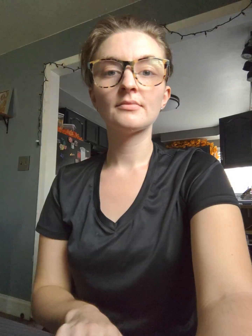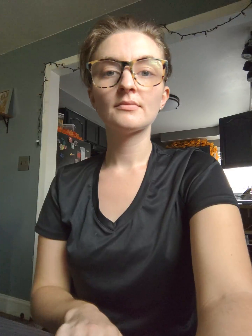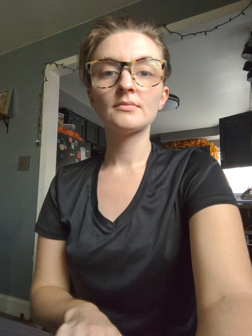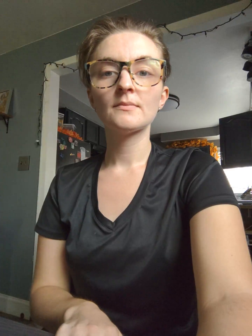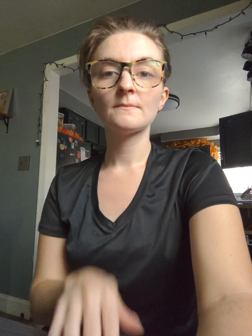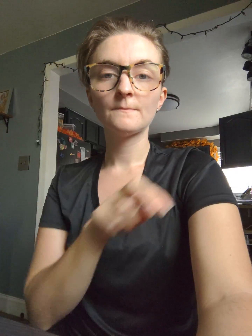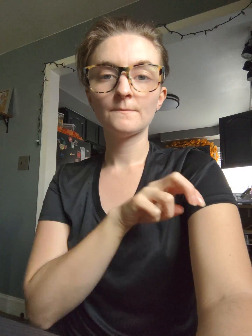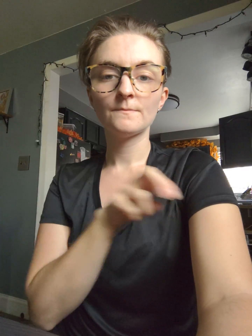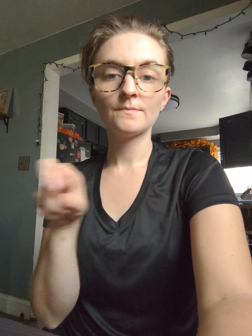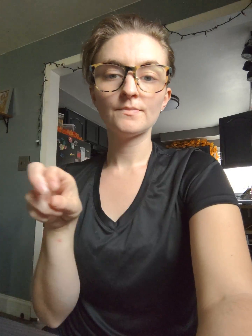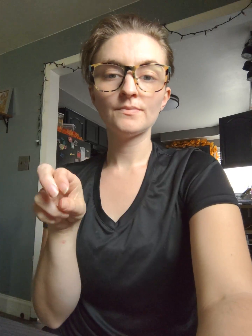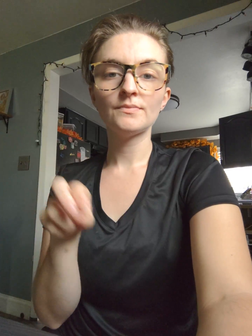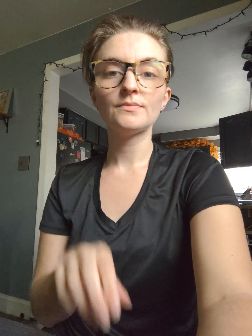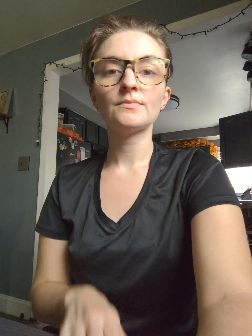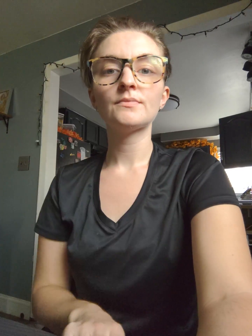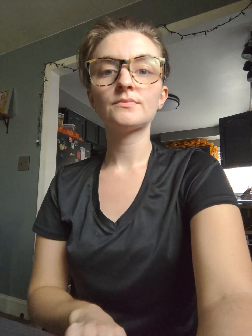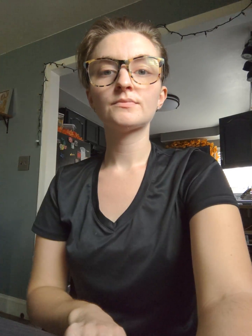bench